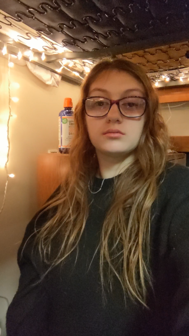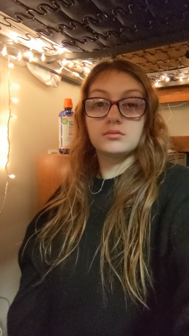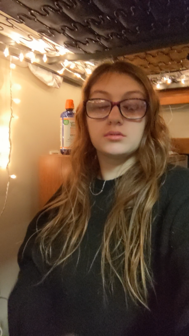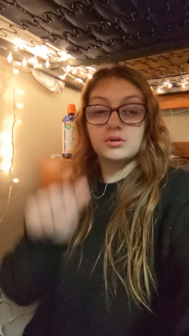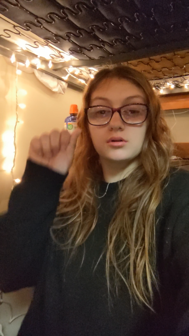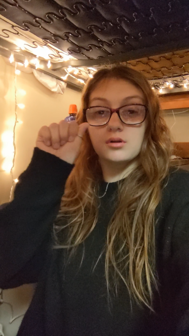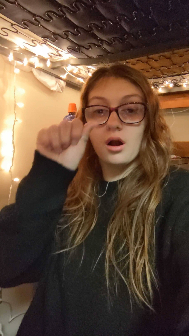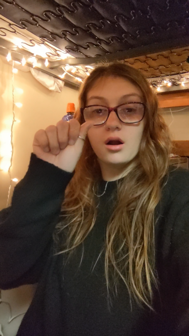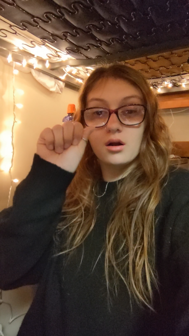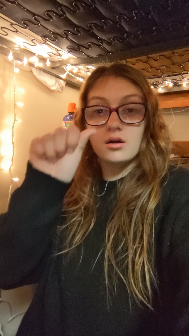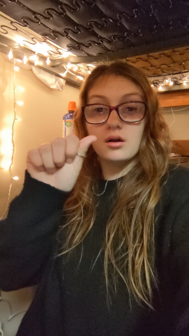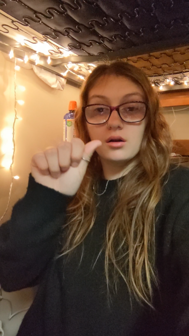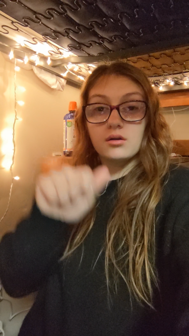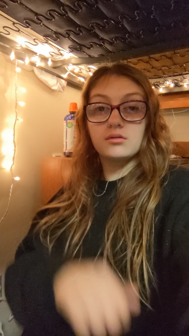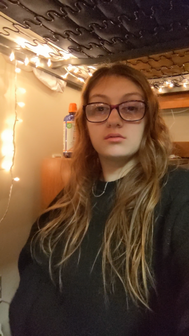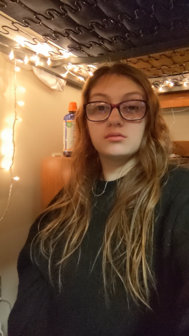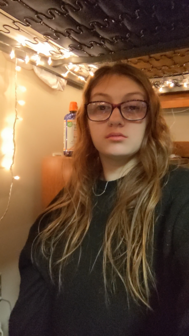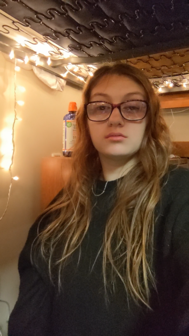knock